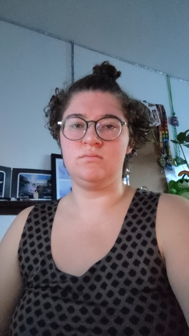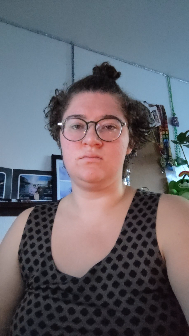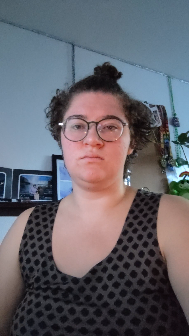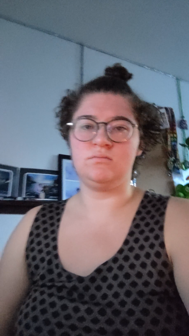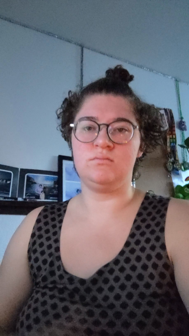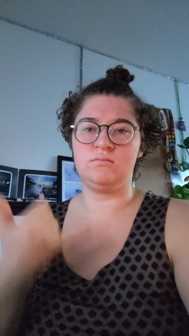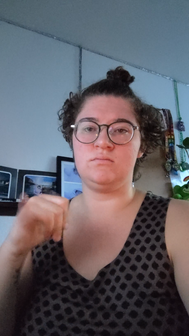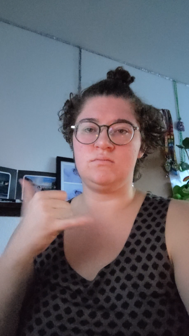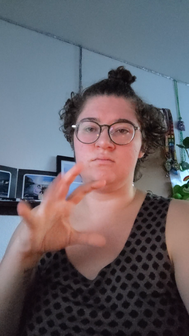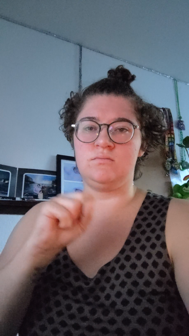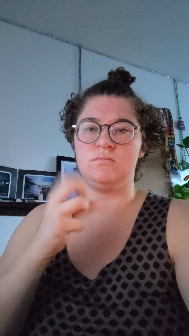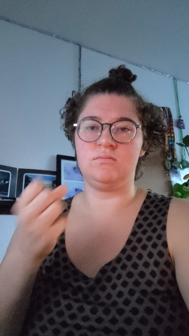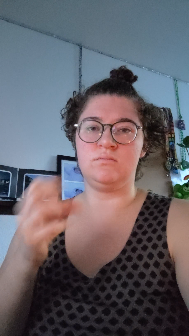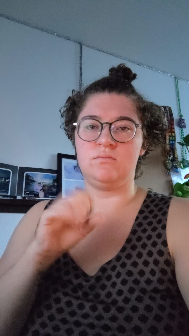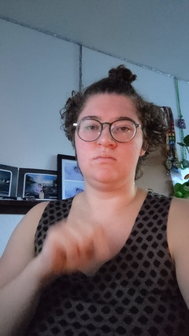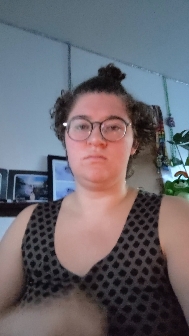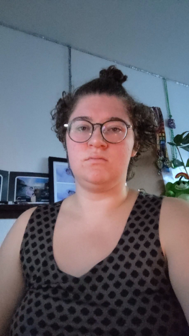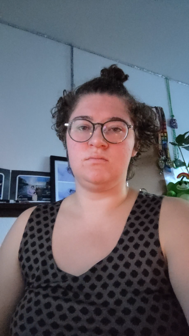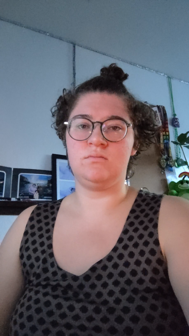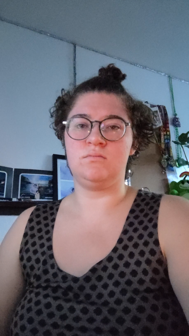play dough